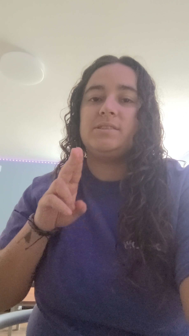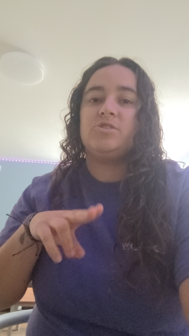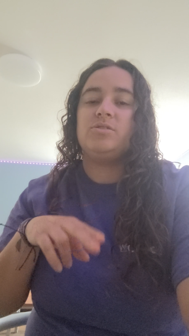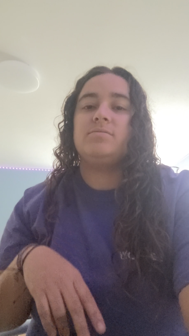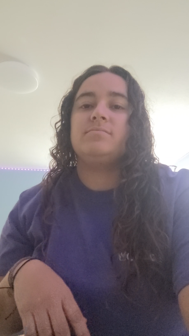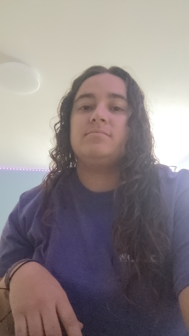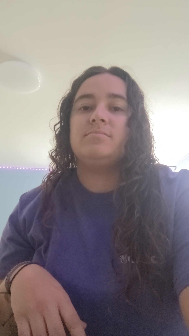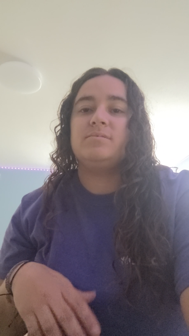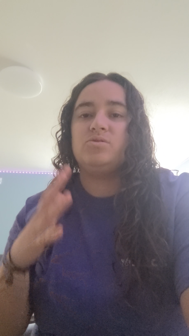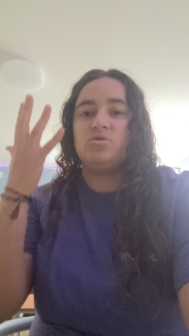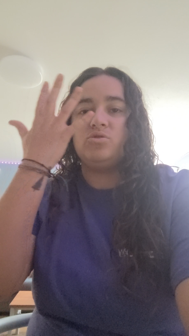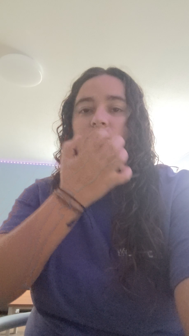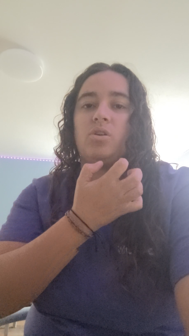dark